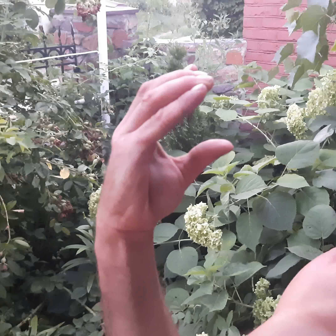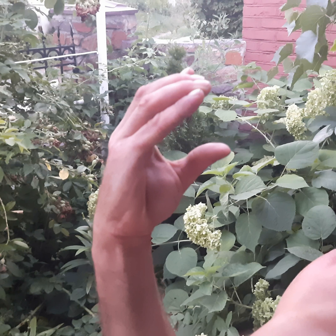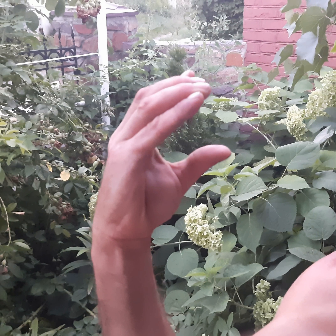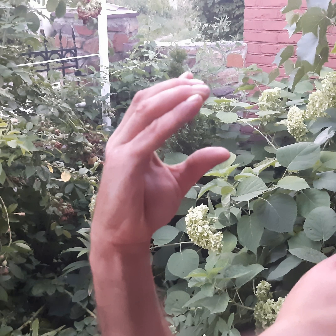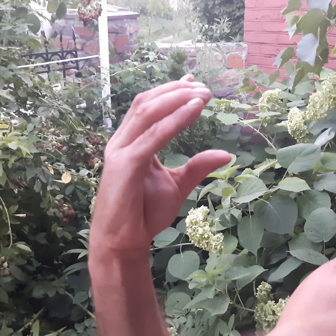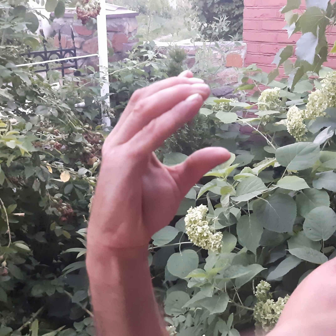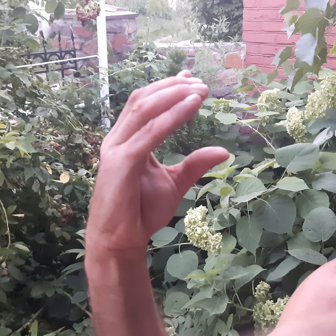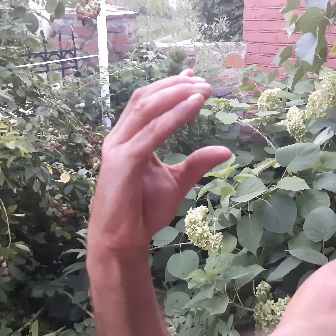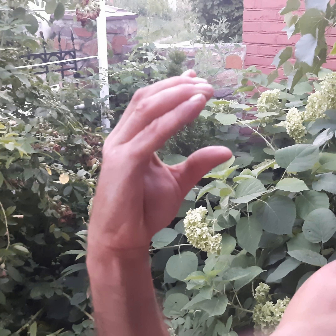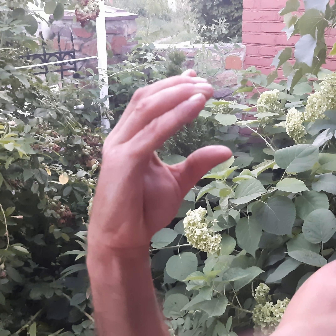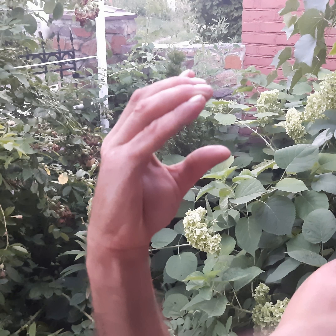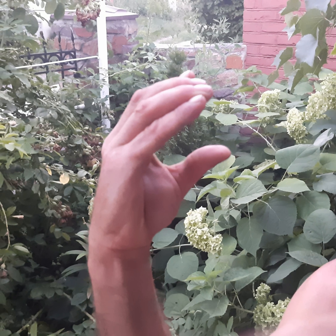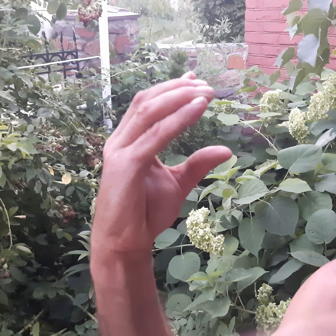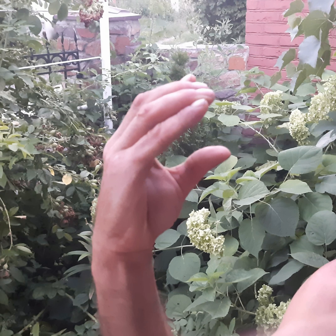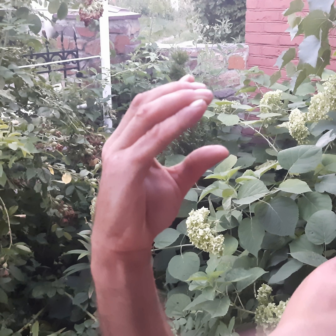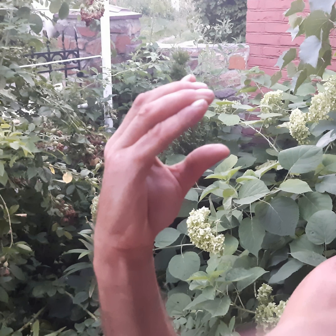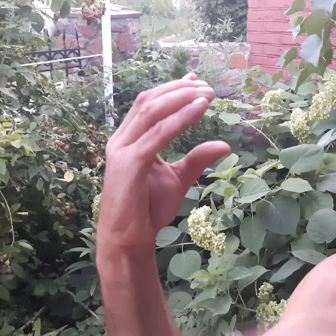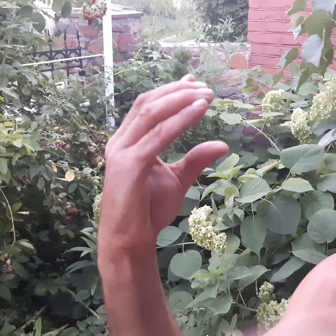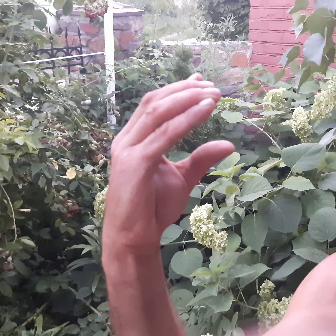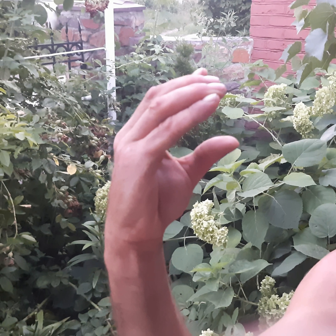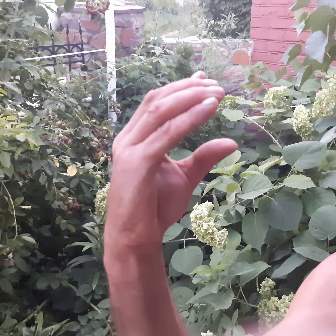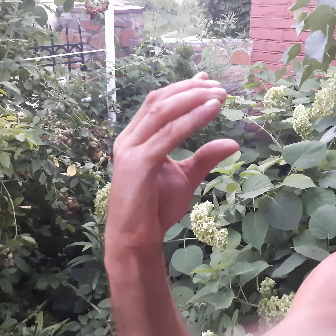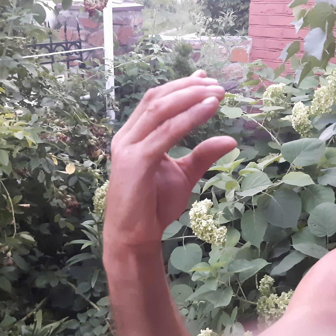С